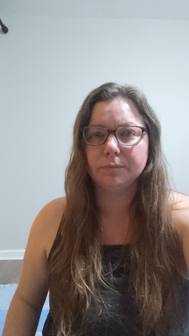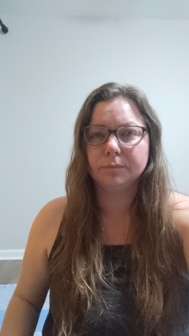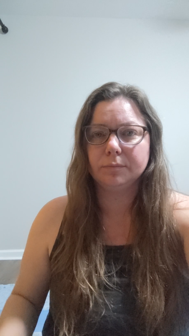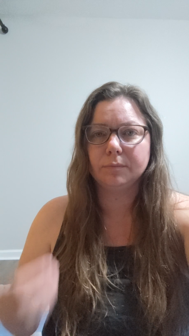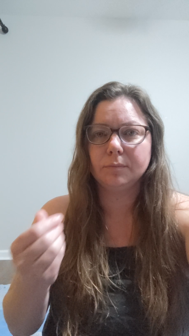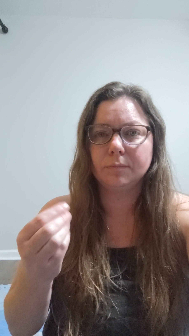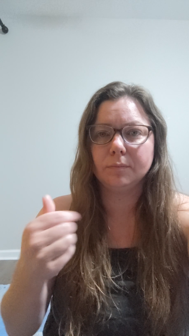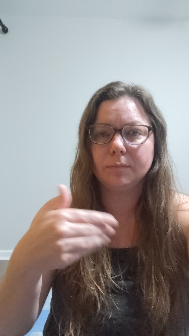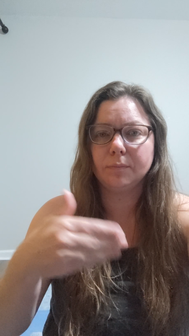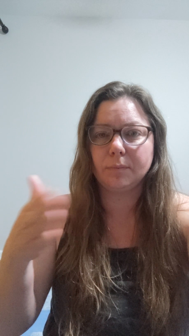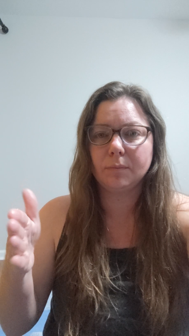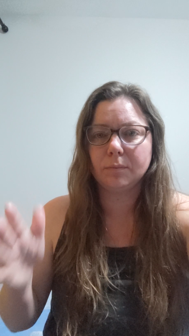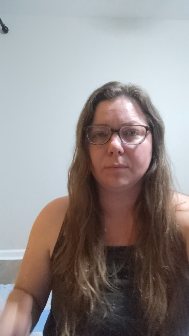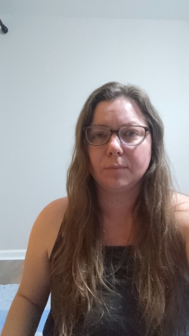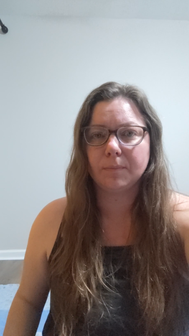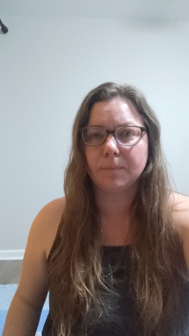sandbox